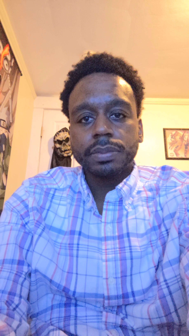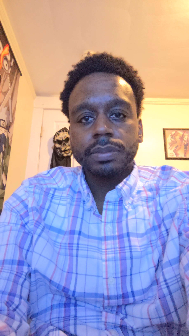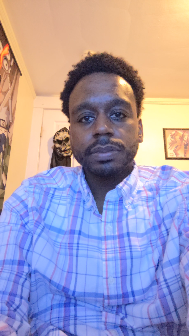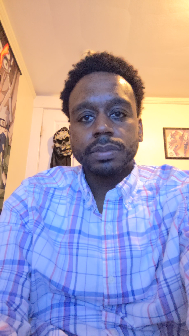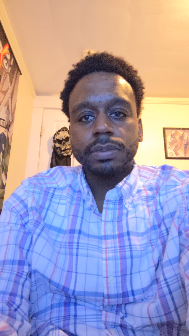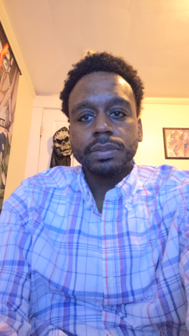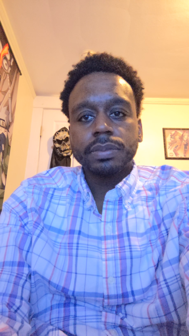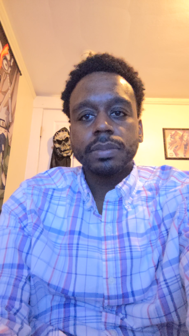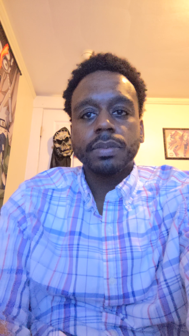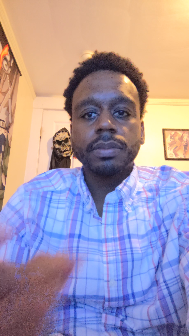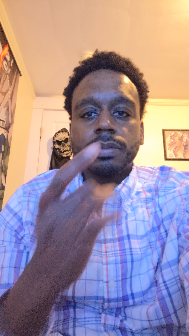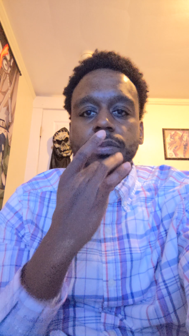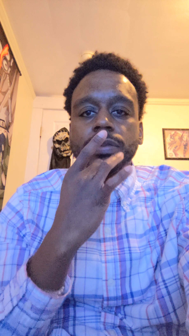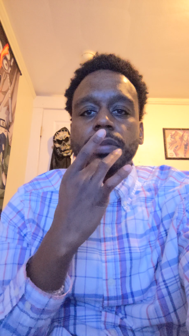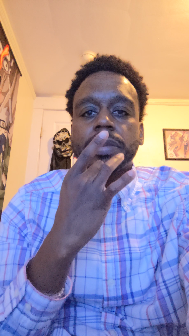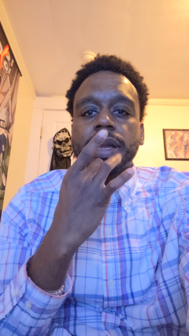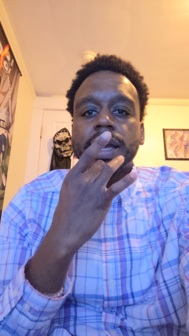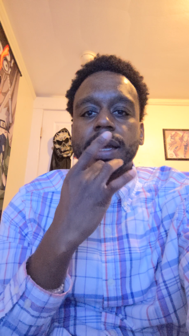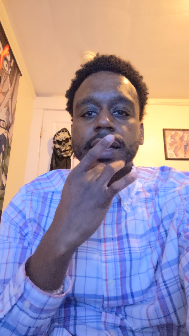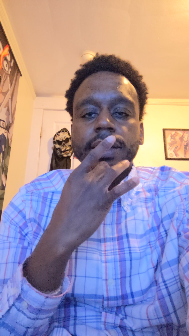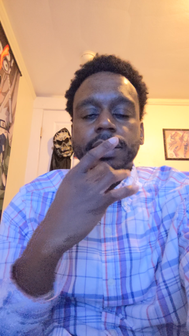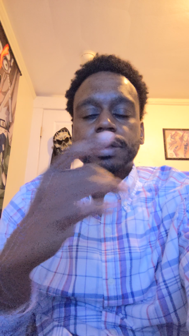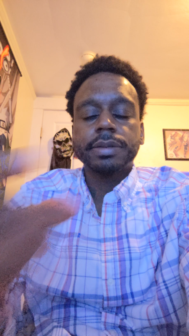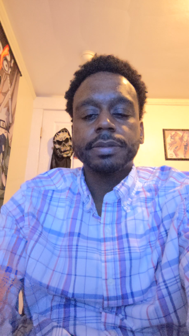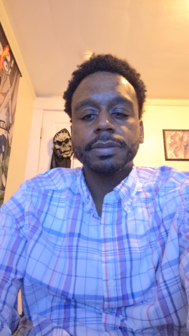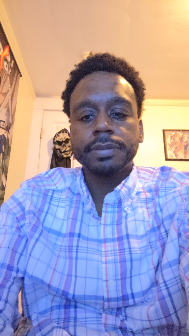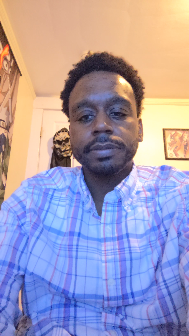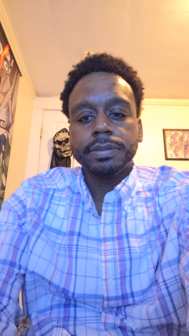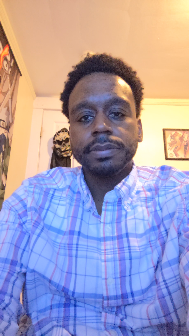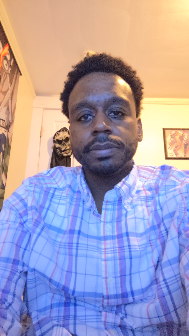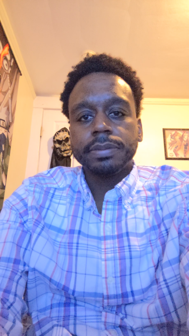light bulb